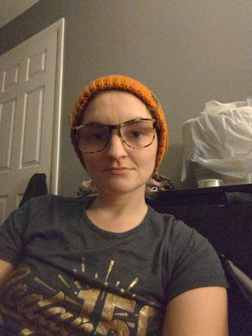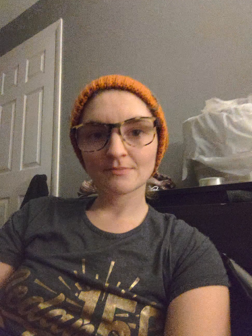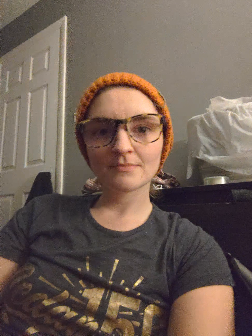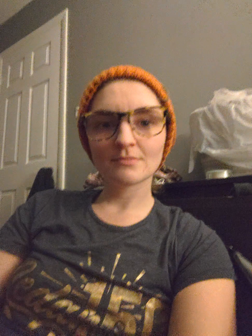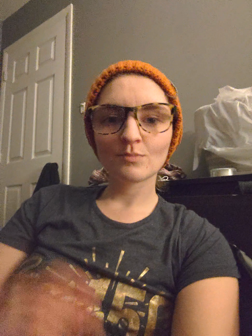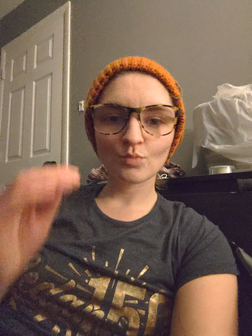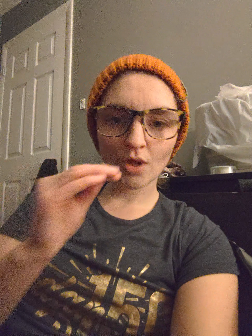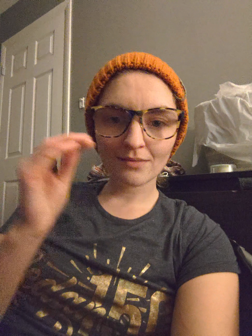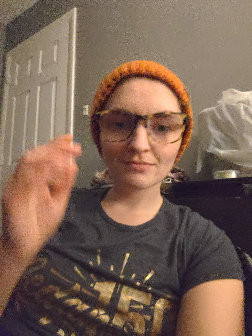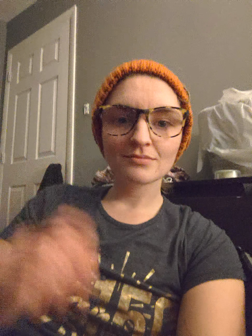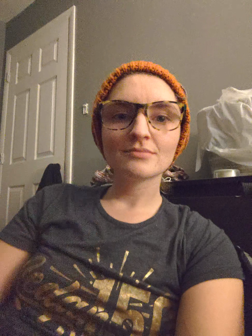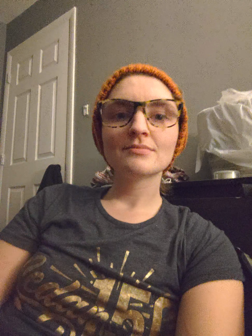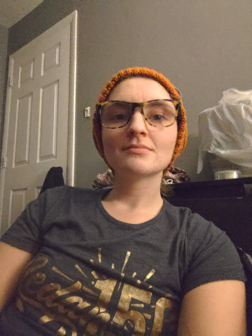kiss